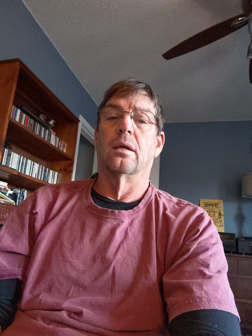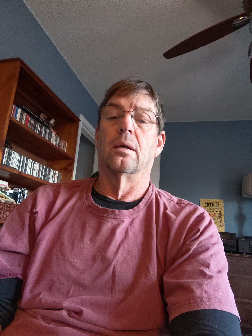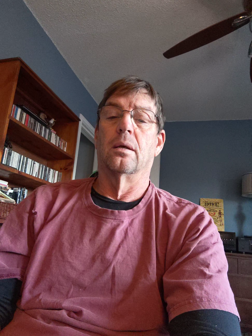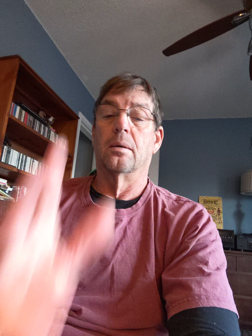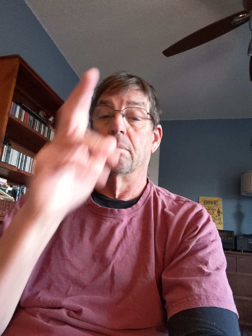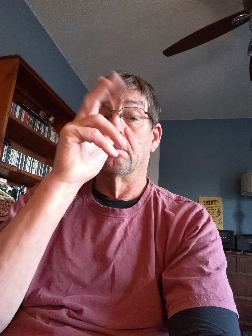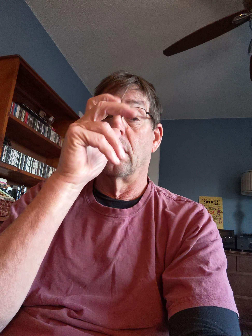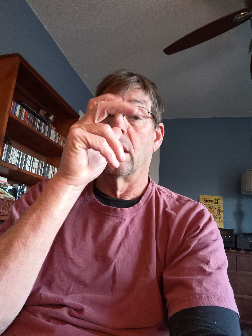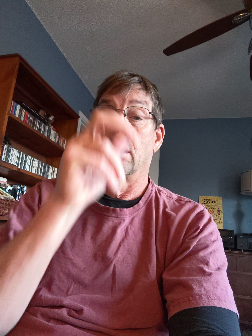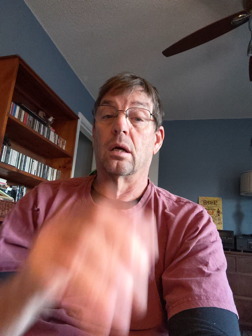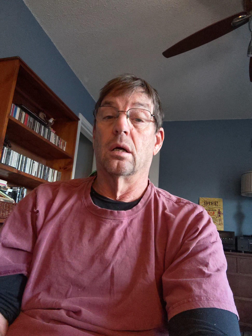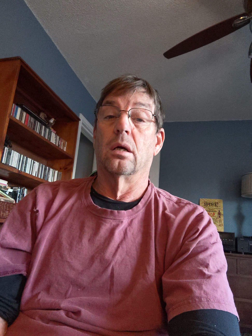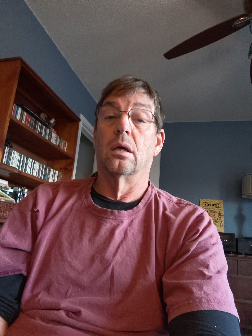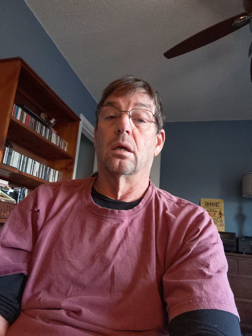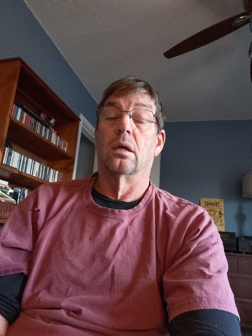bug